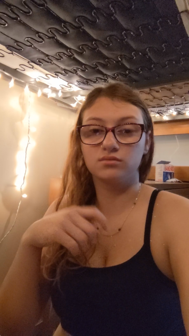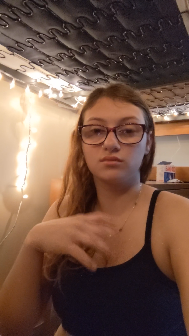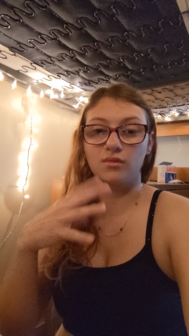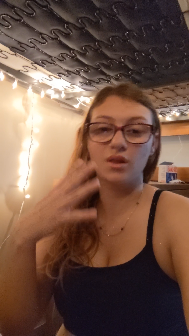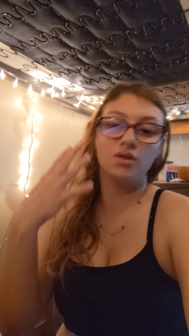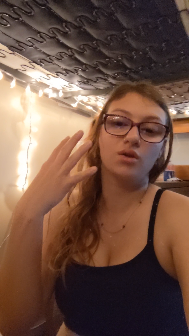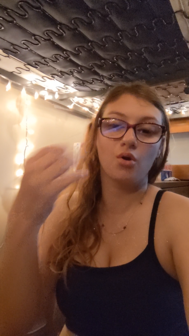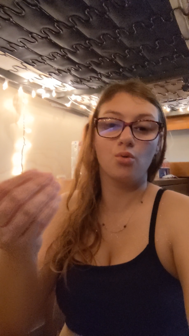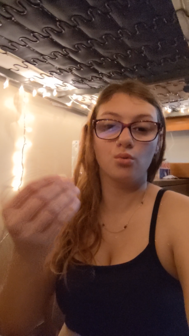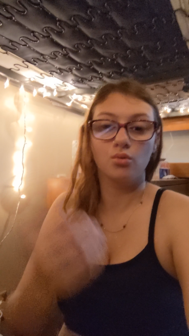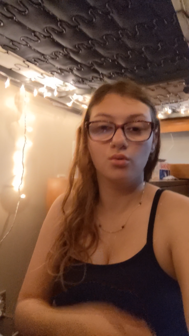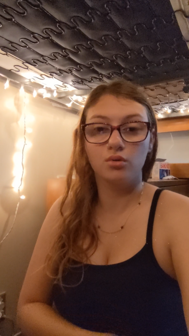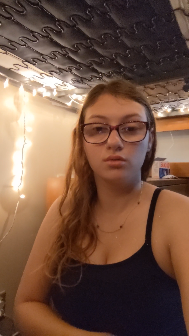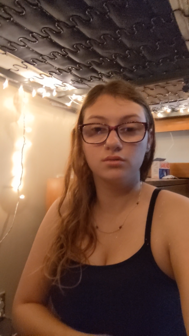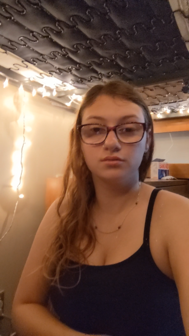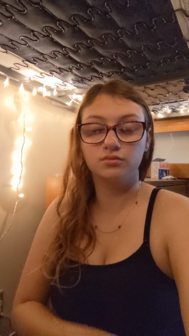got to